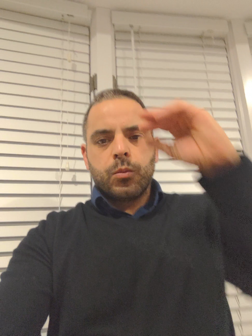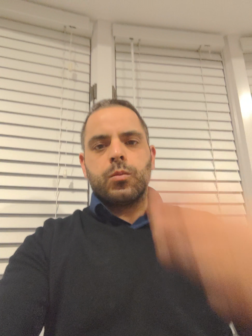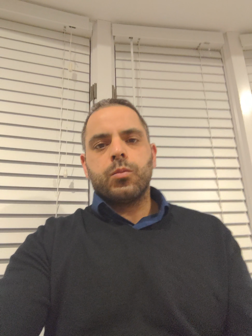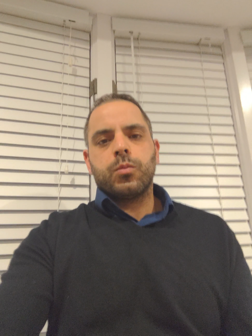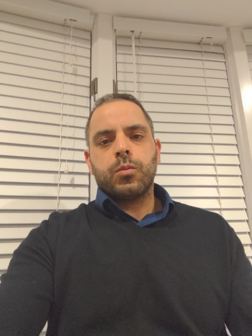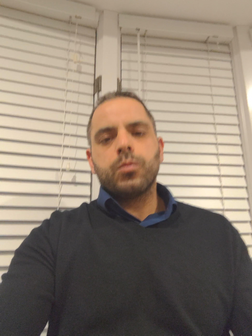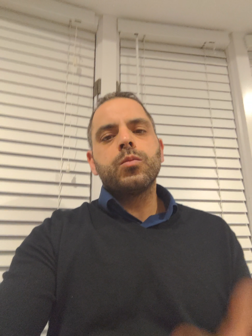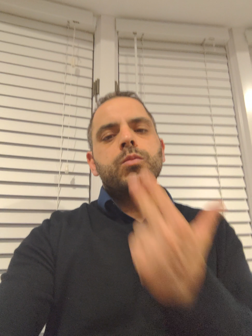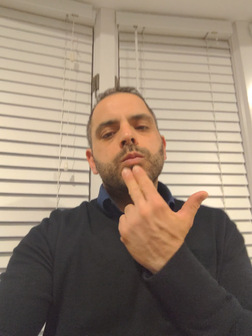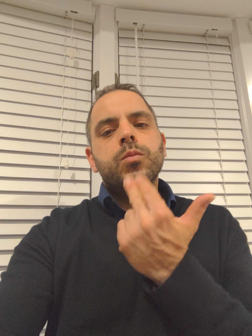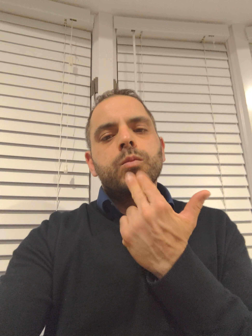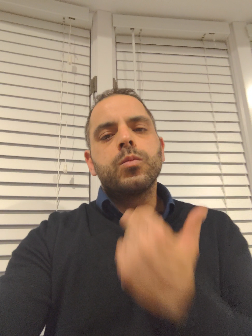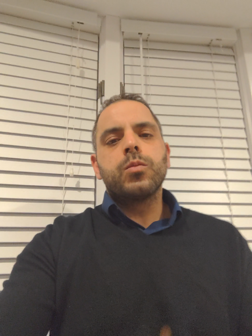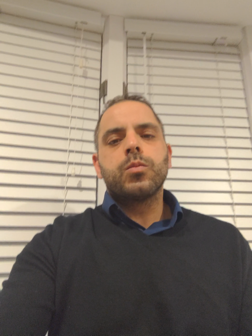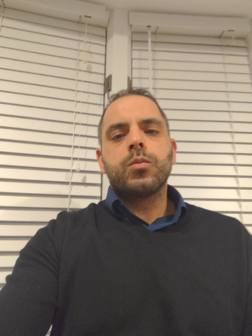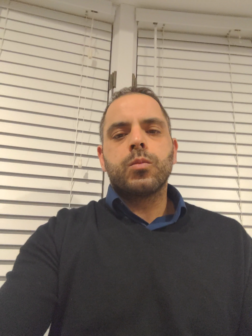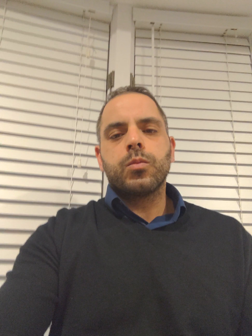cute